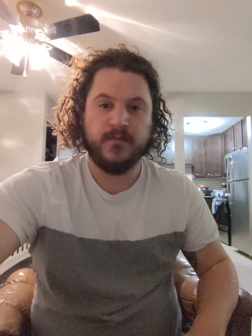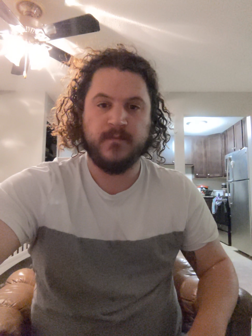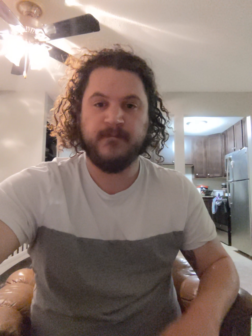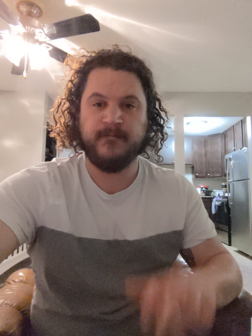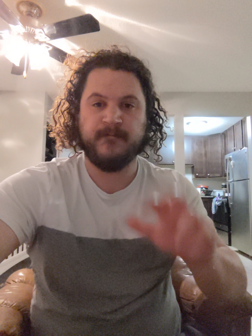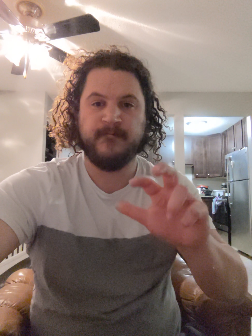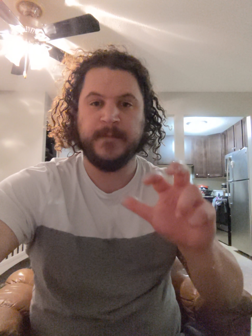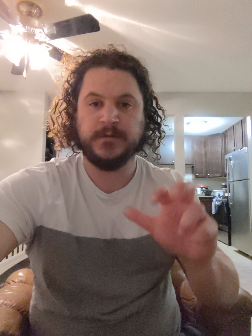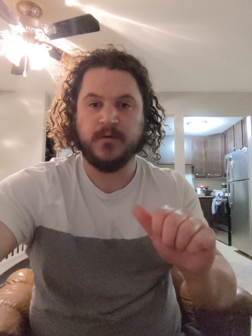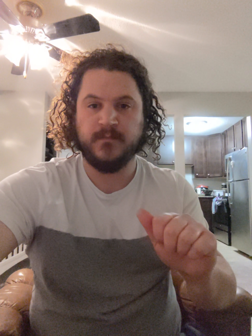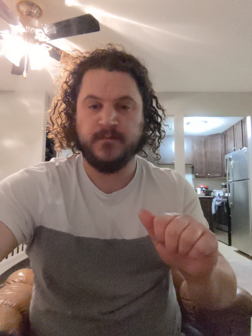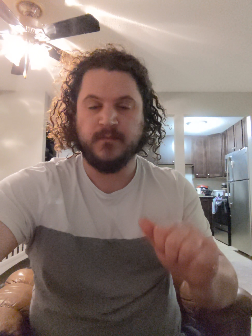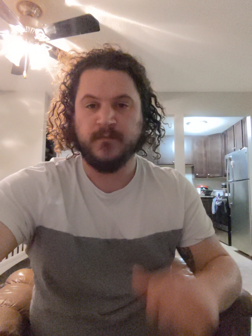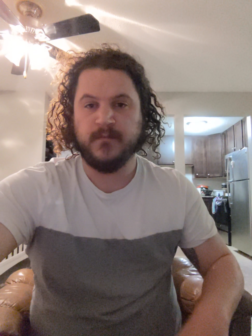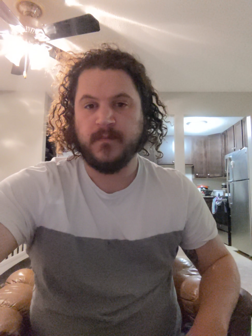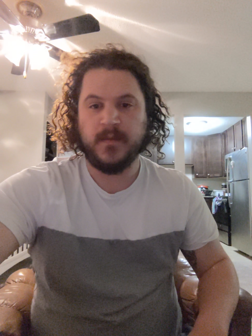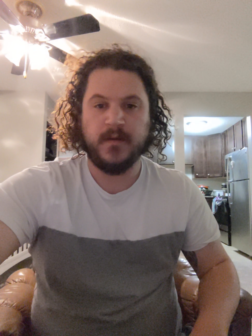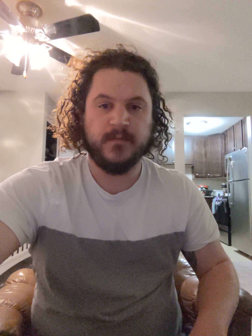pizza